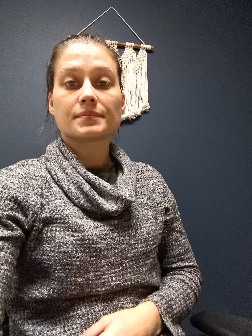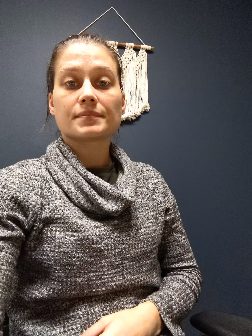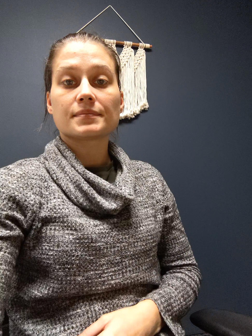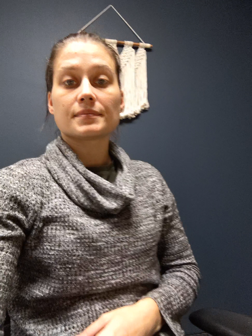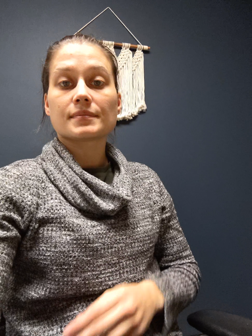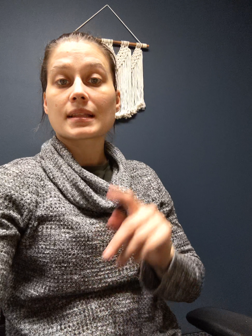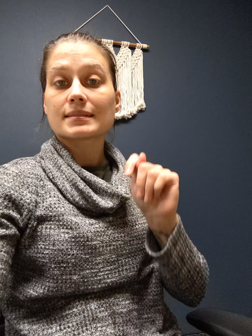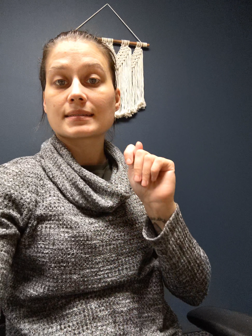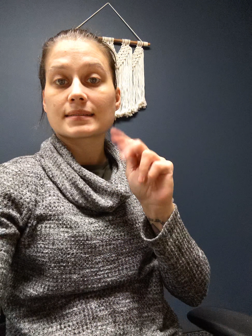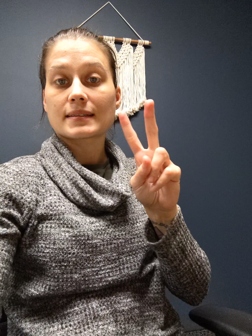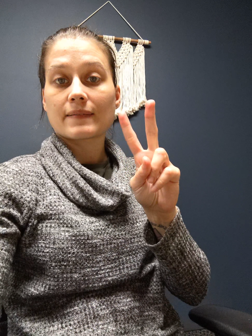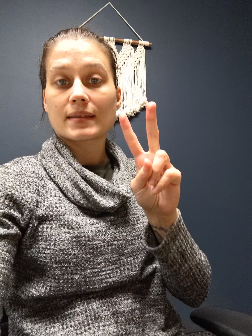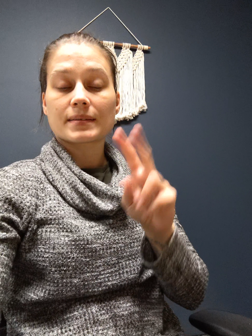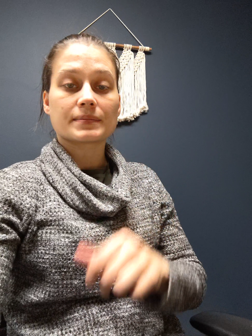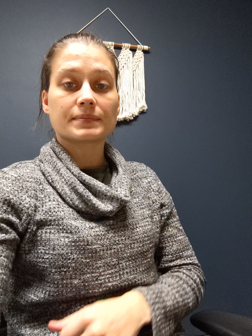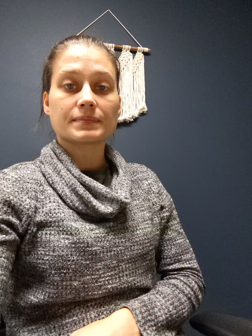TV